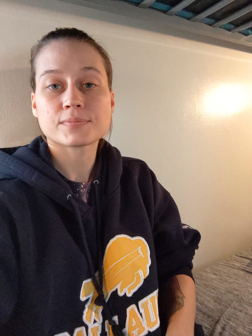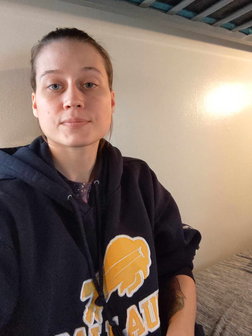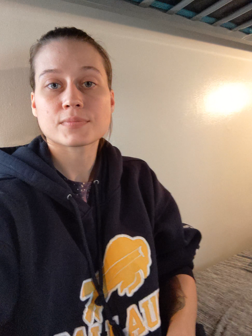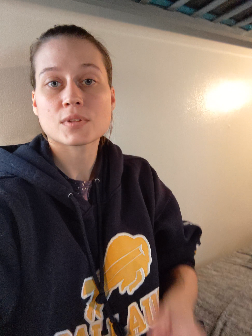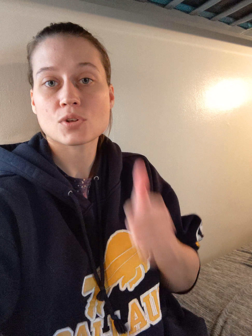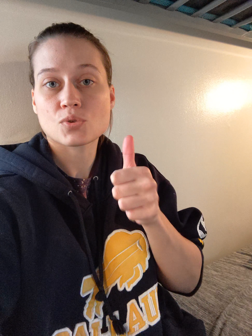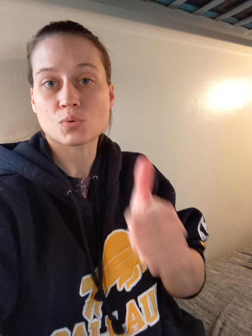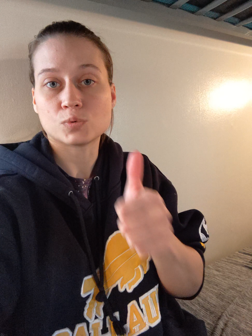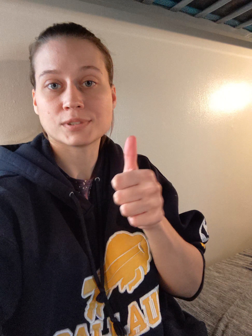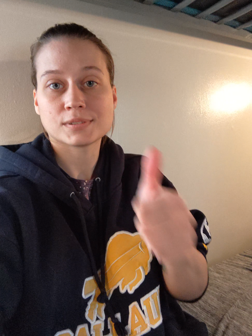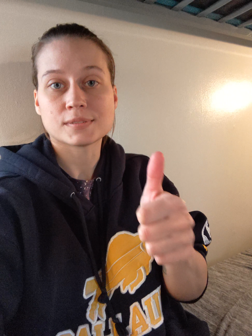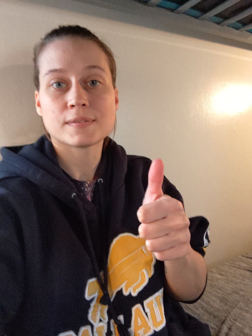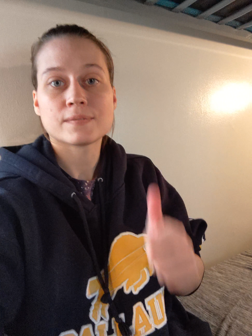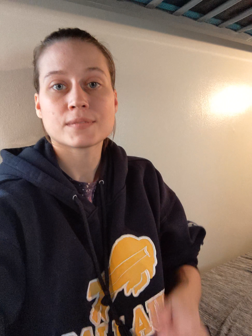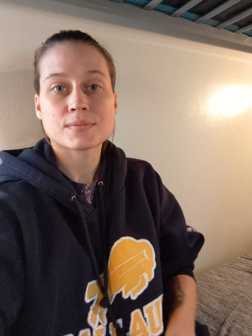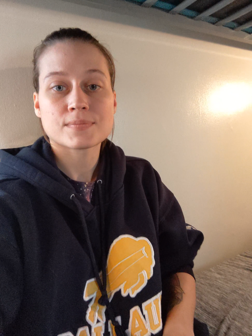yourself